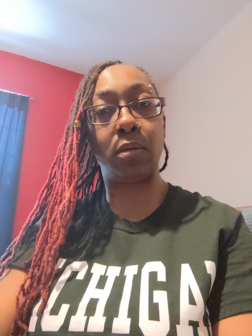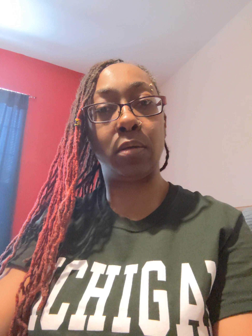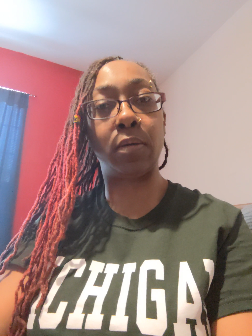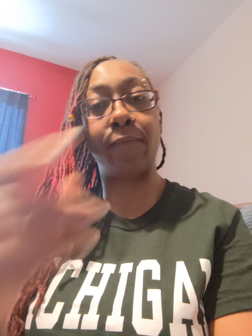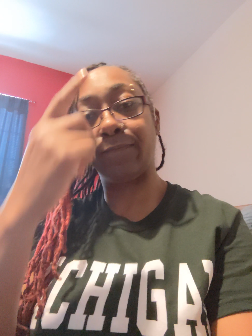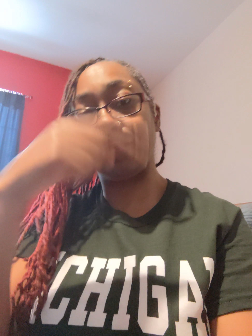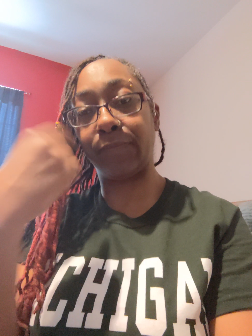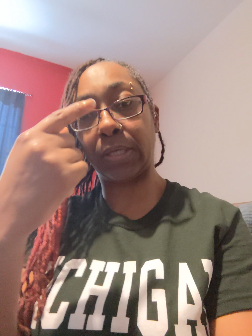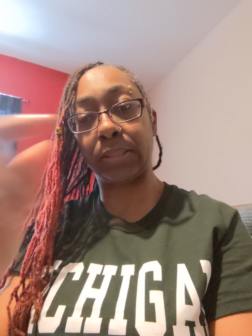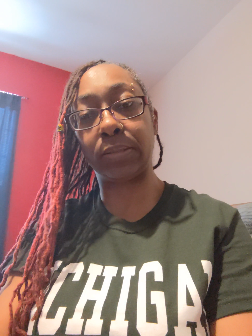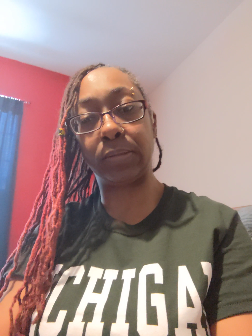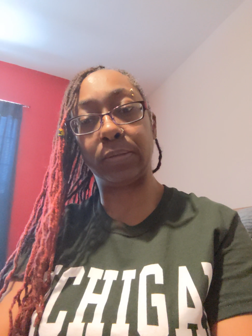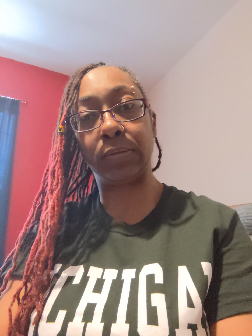face